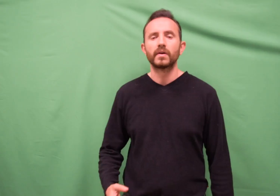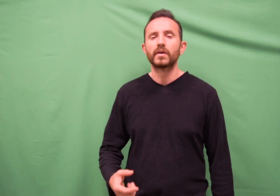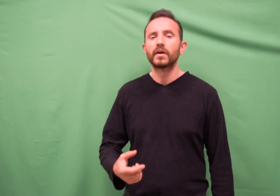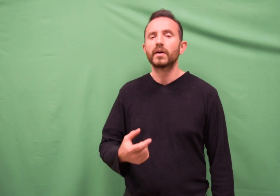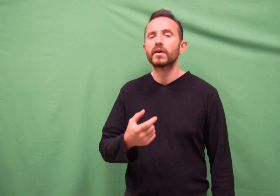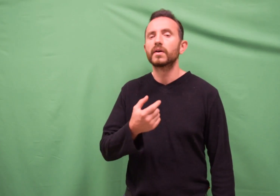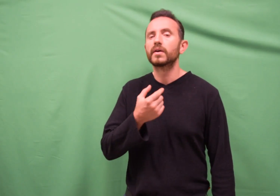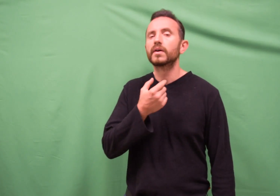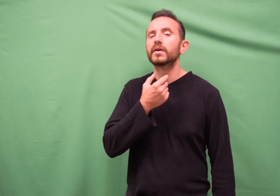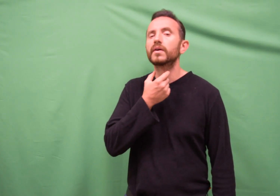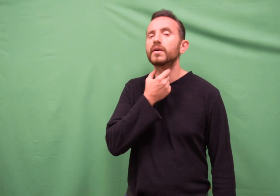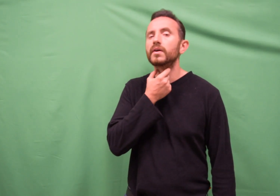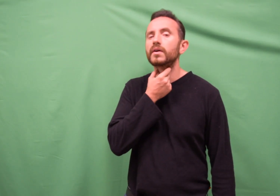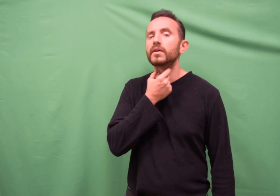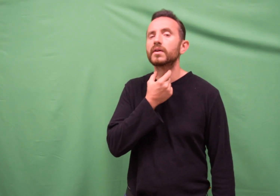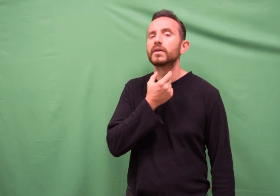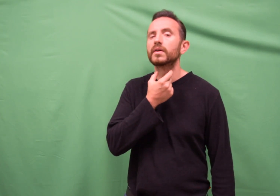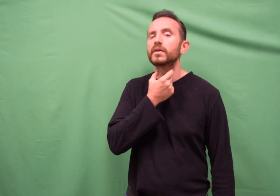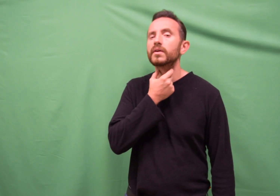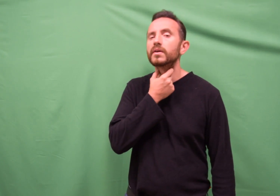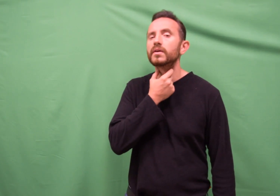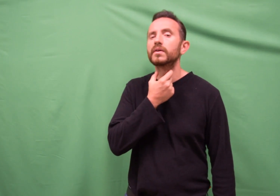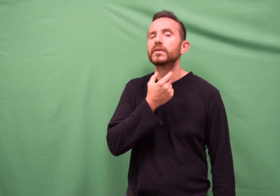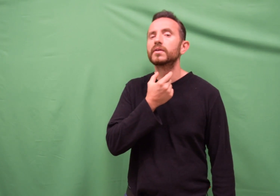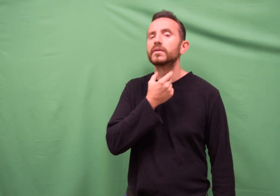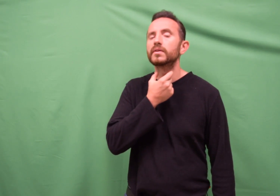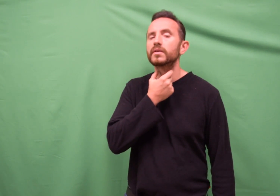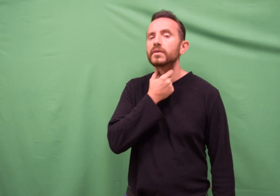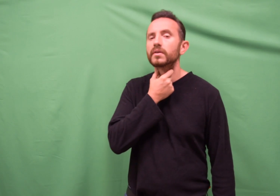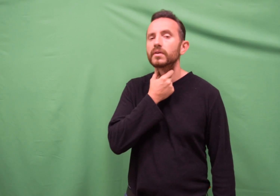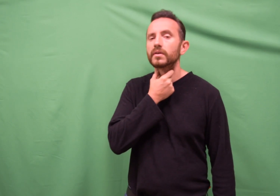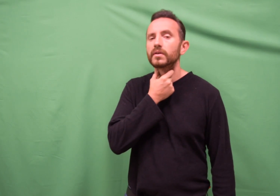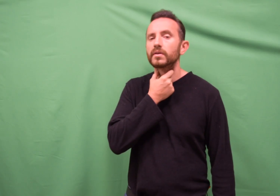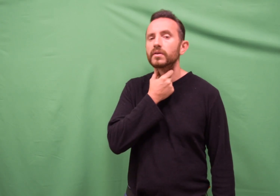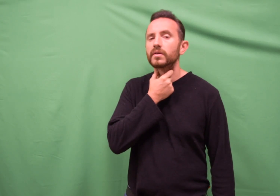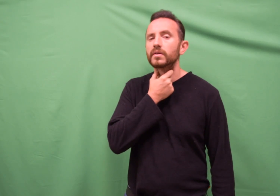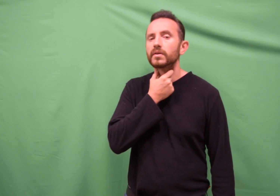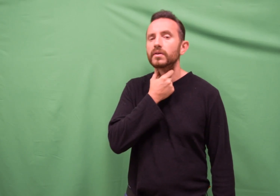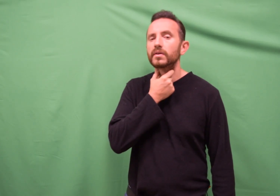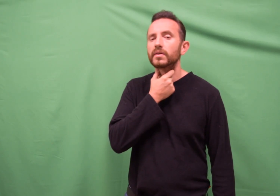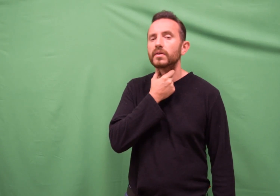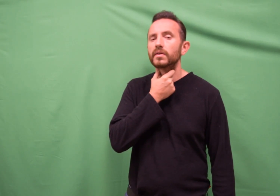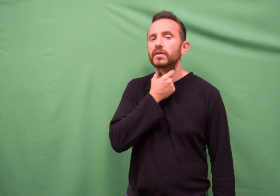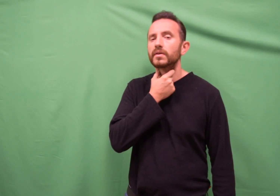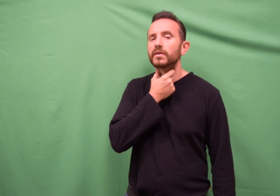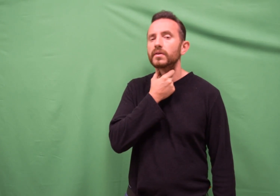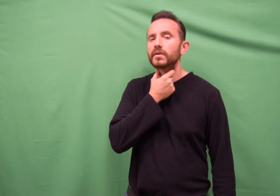garganta